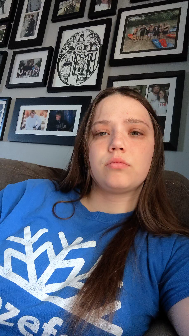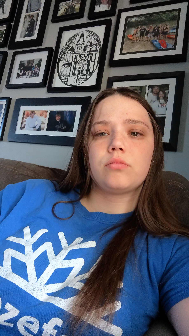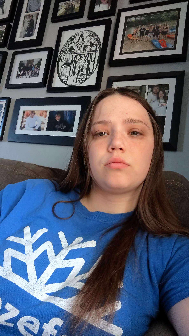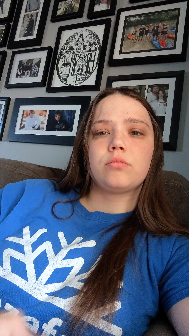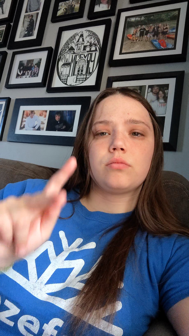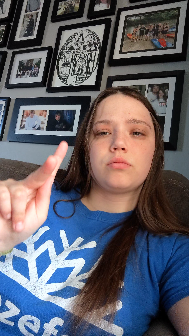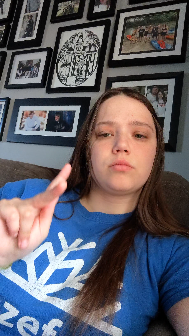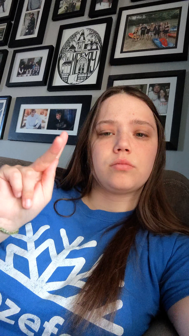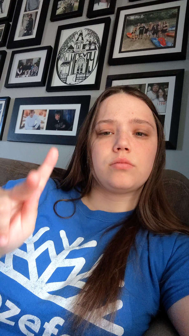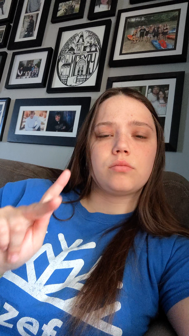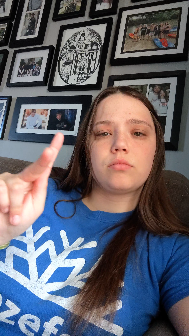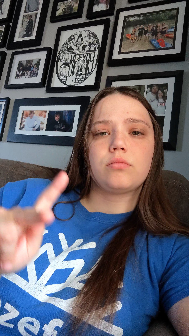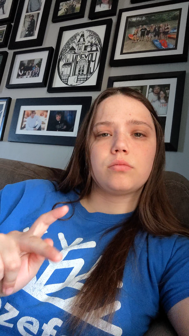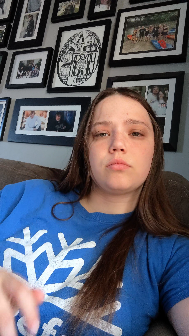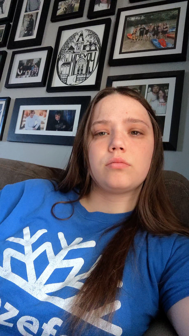people